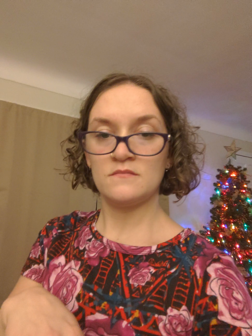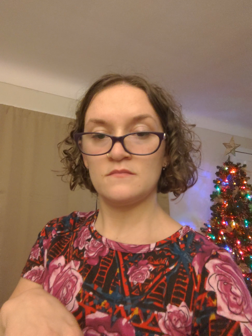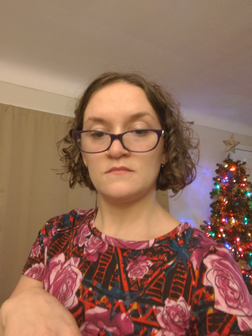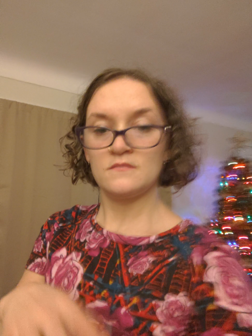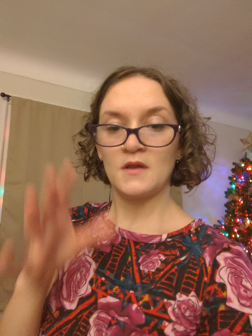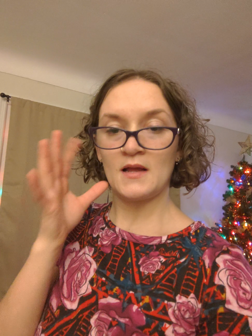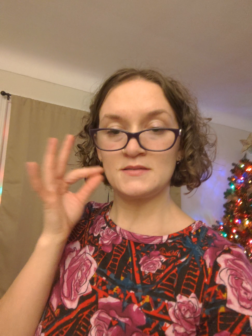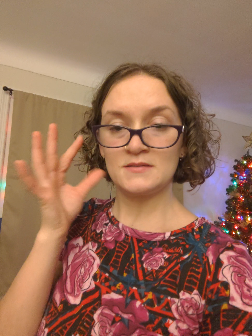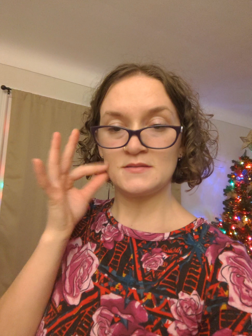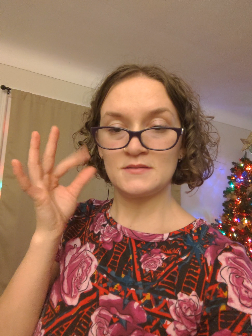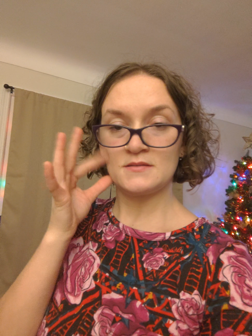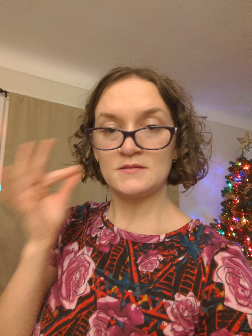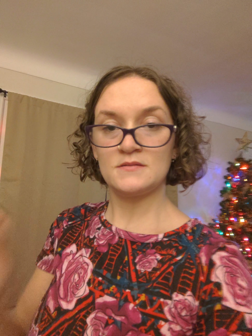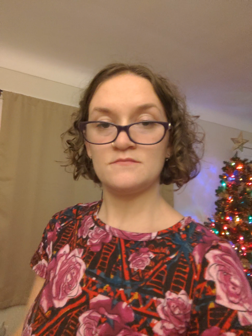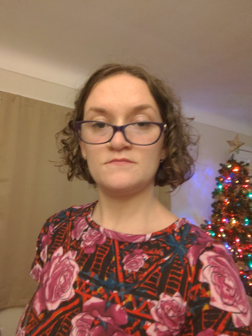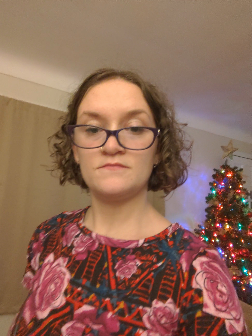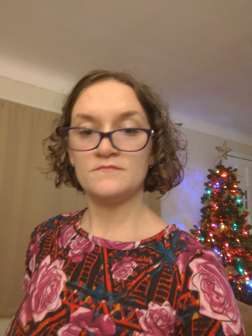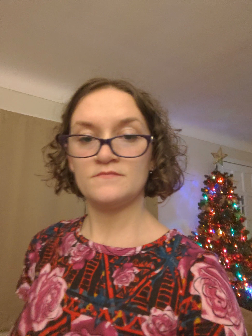cat